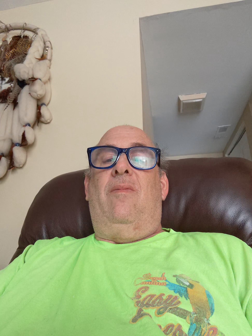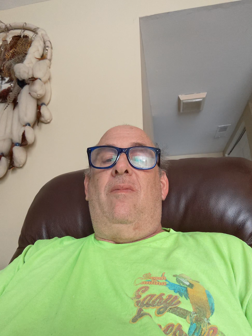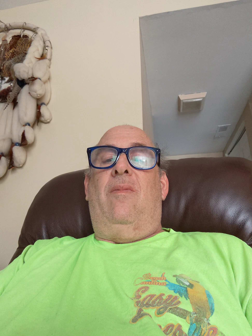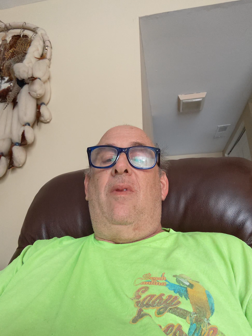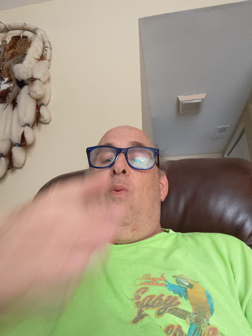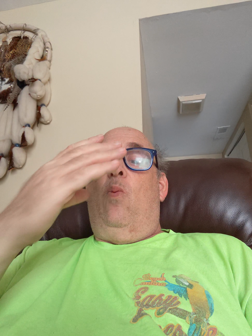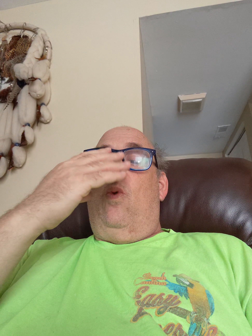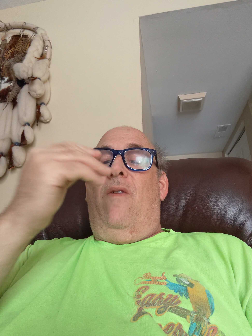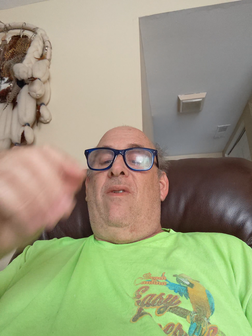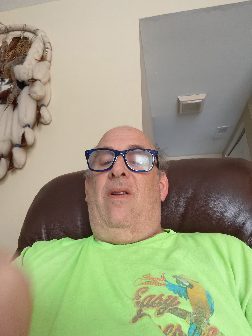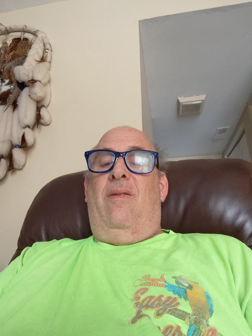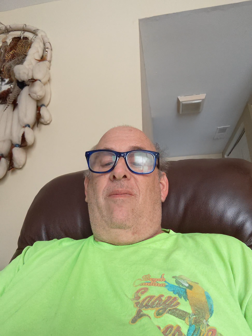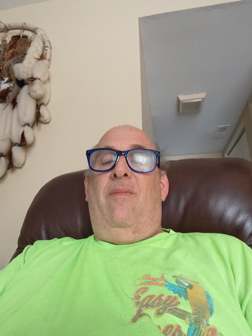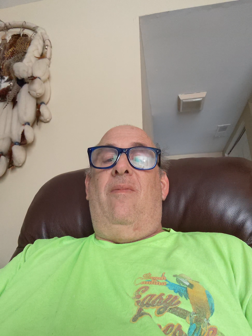wolf